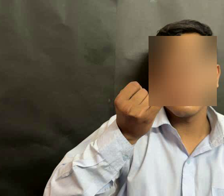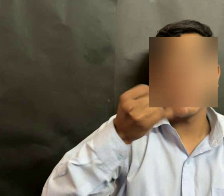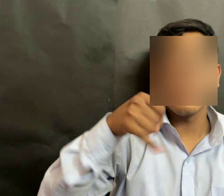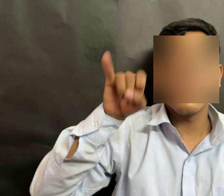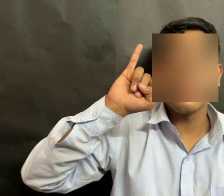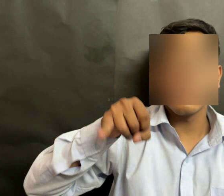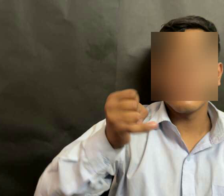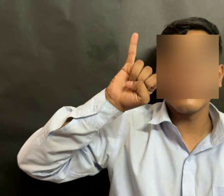J